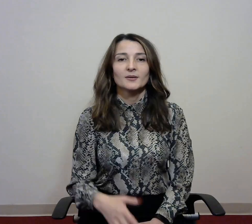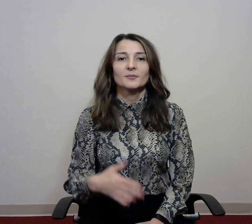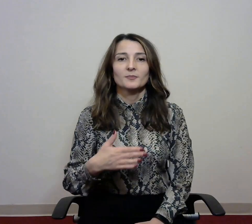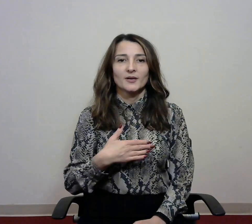mən